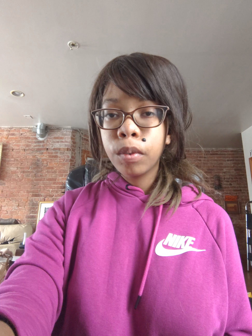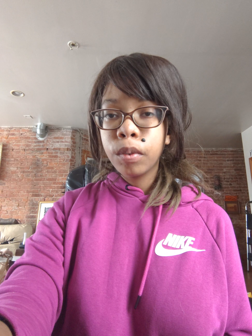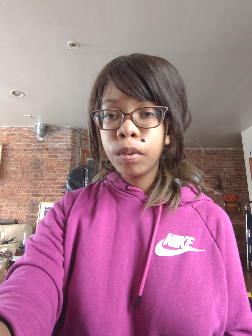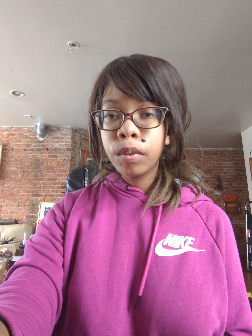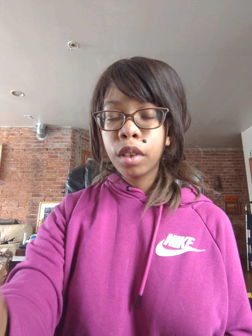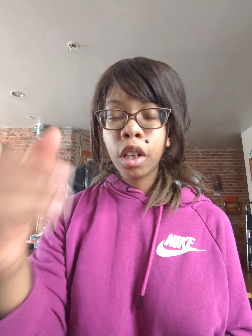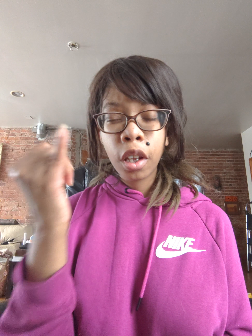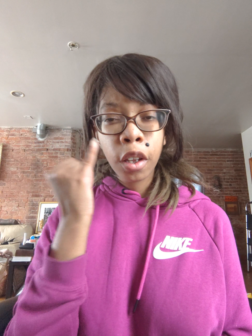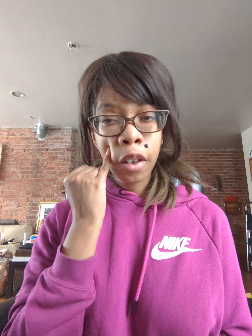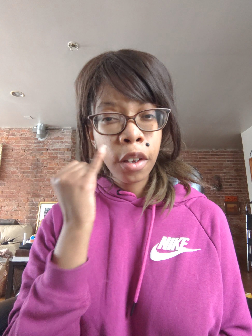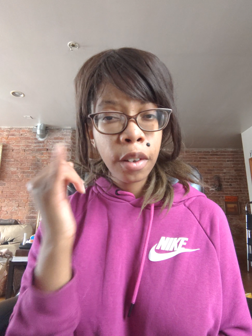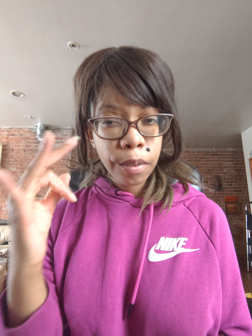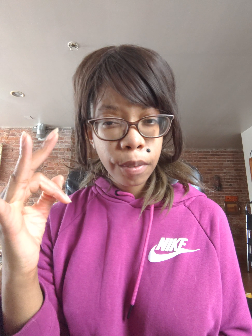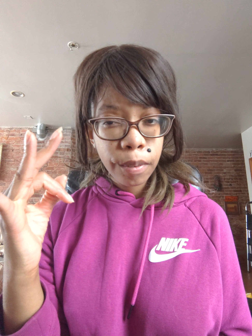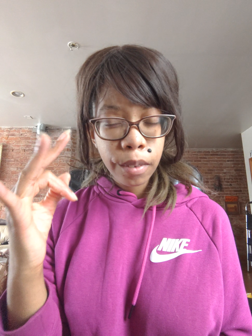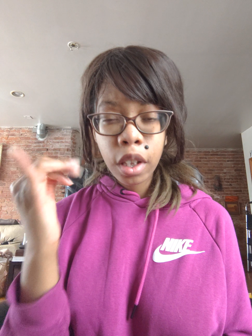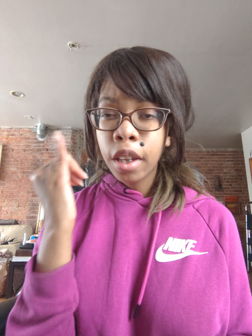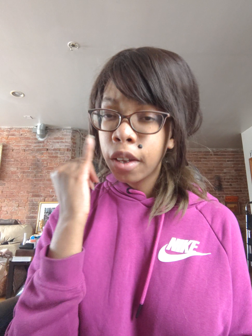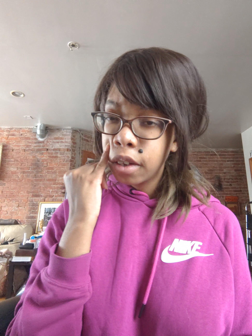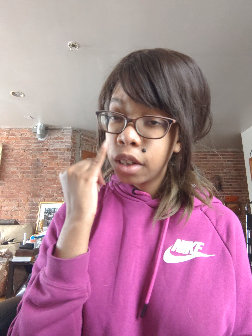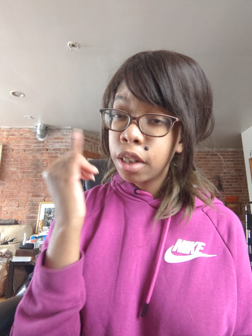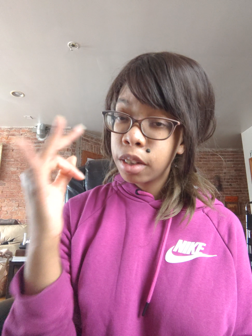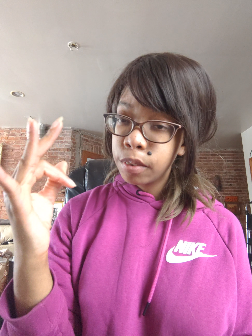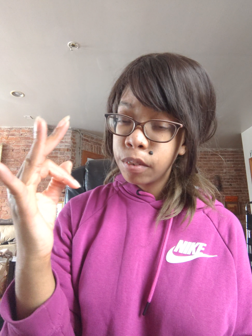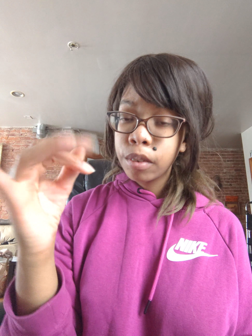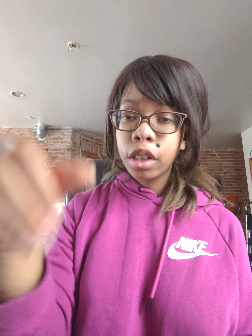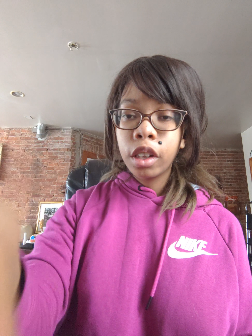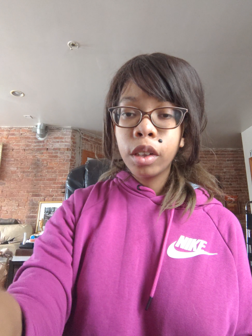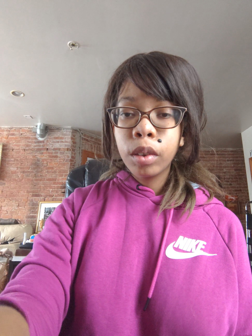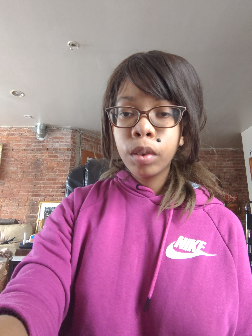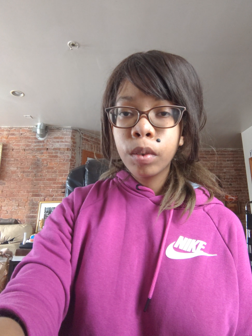if